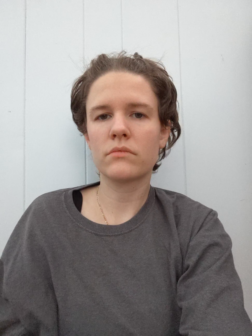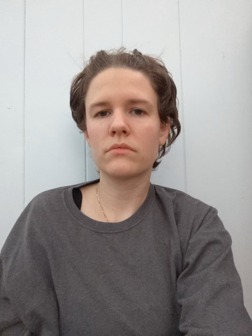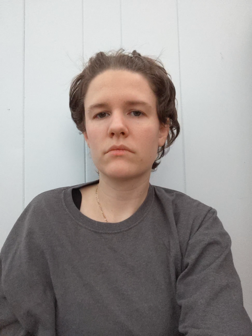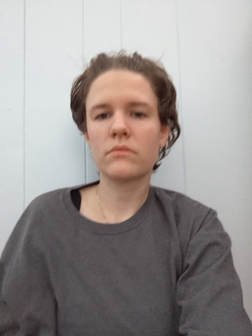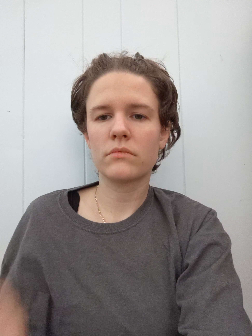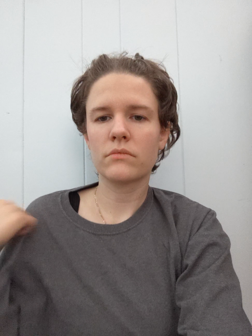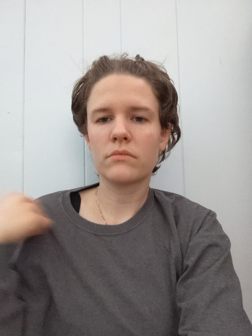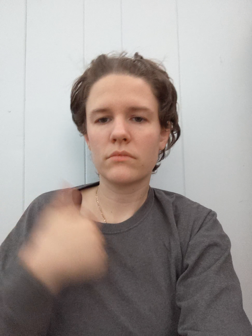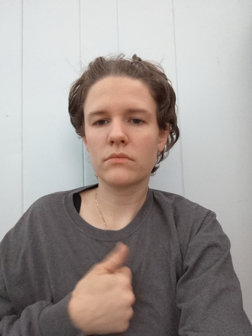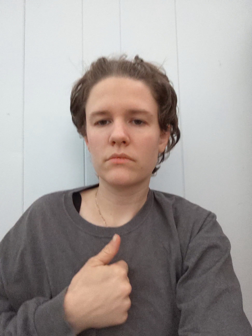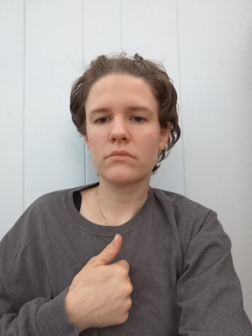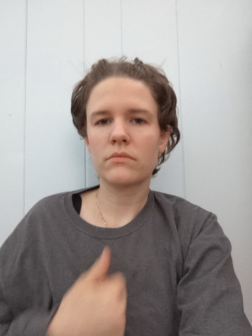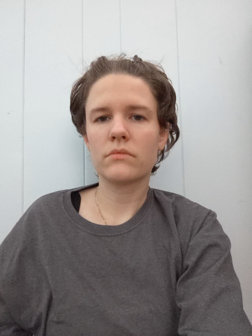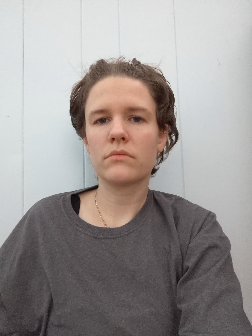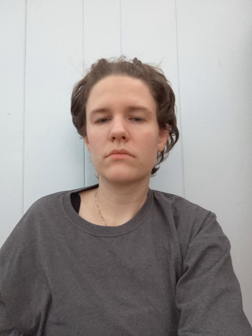jacket